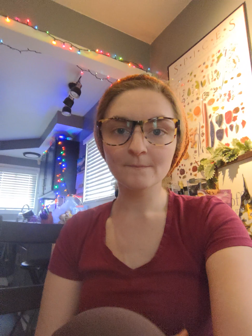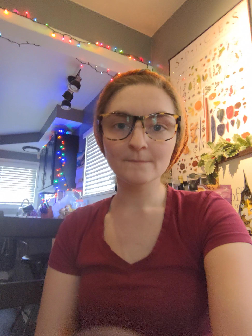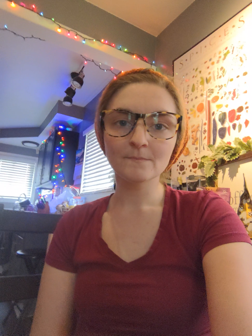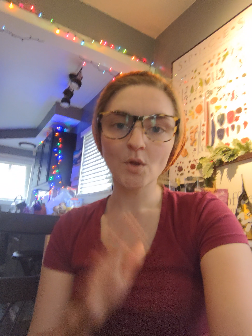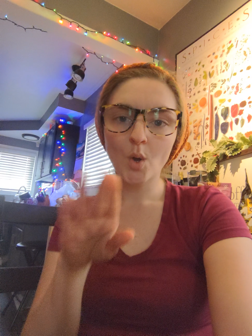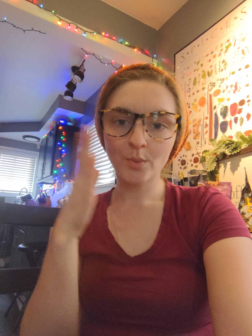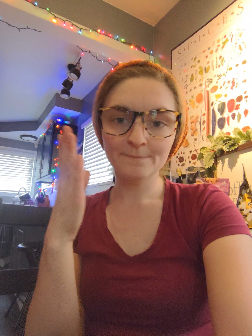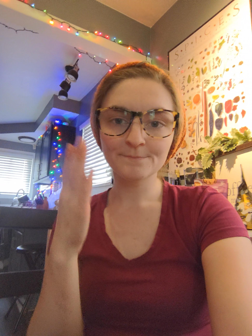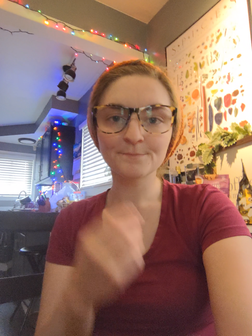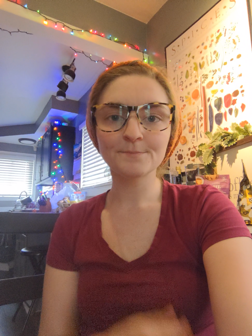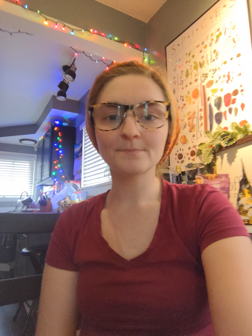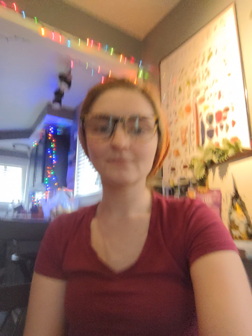open